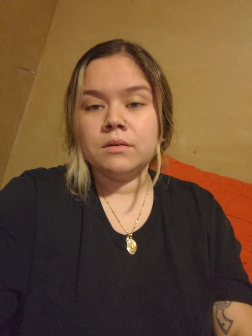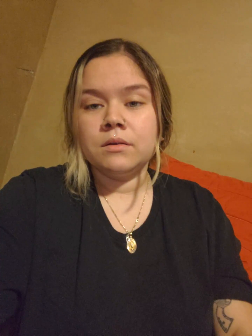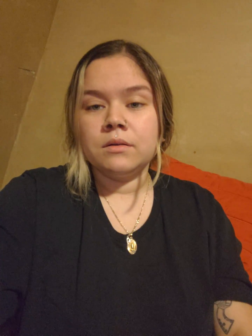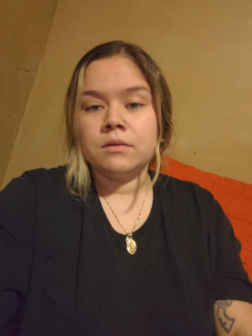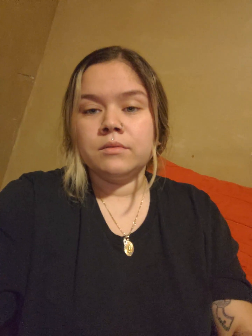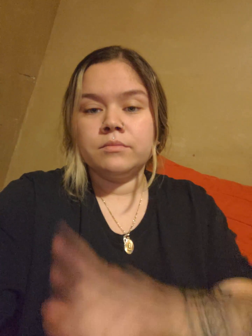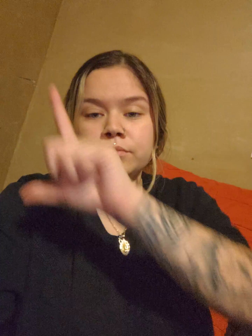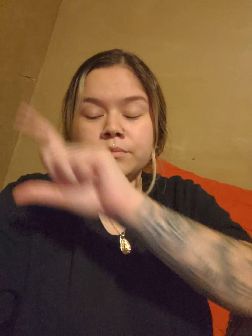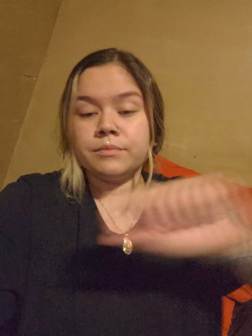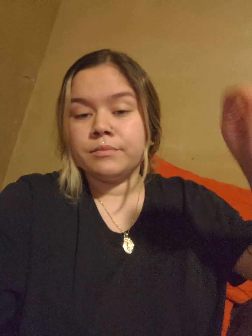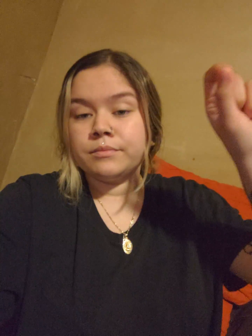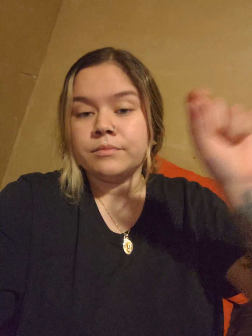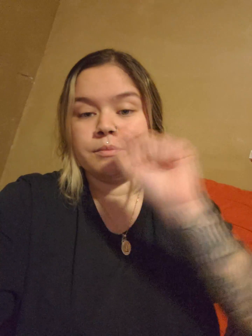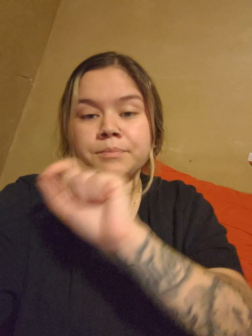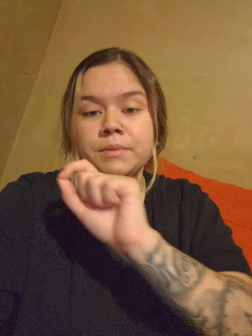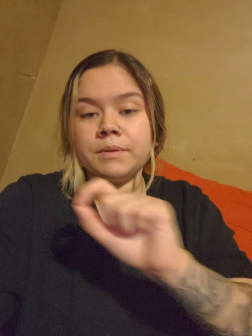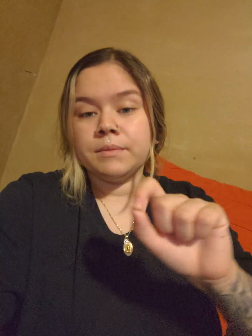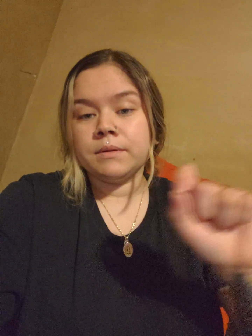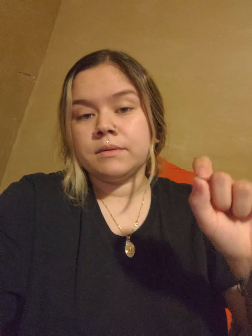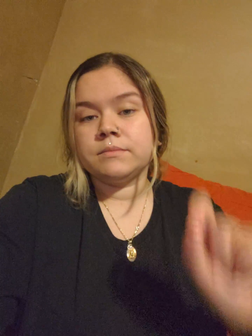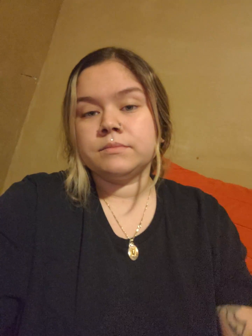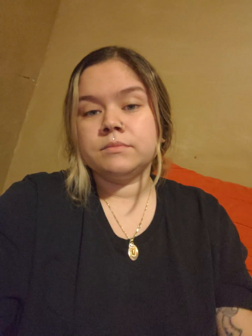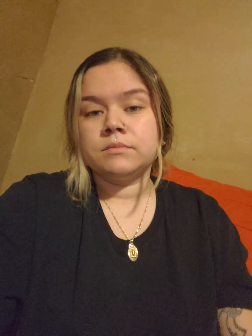peas